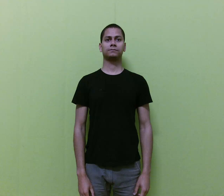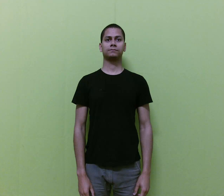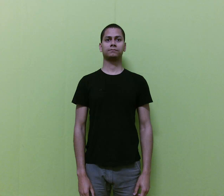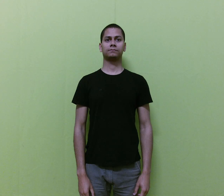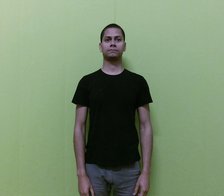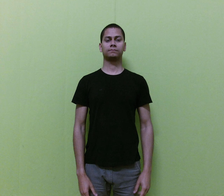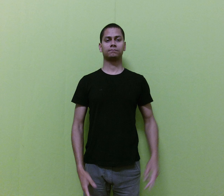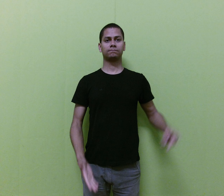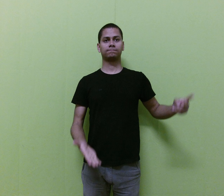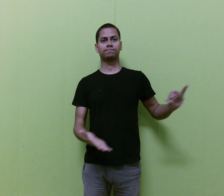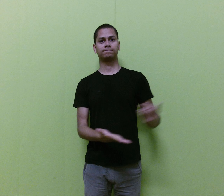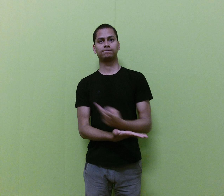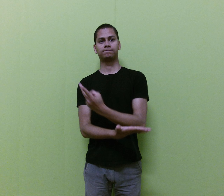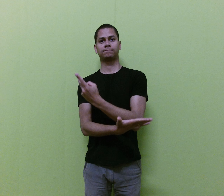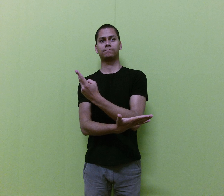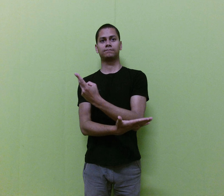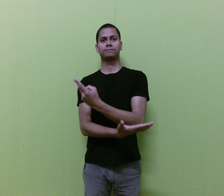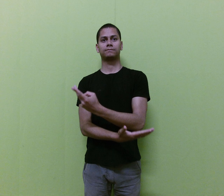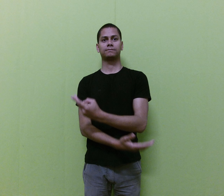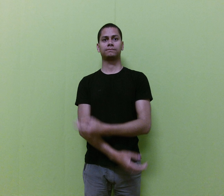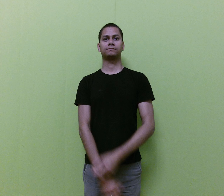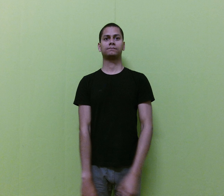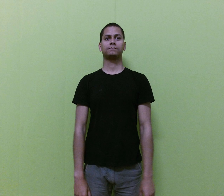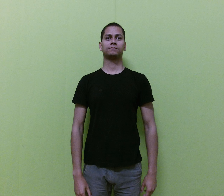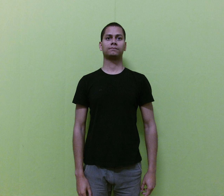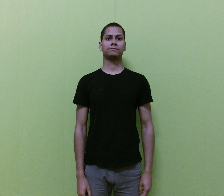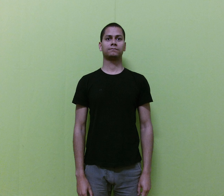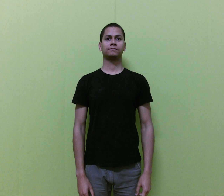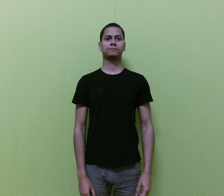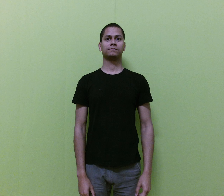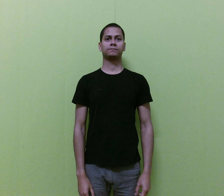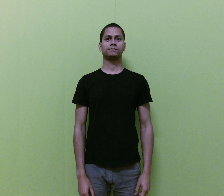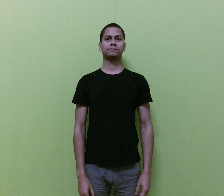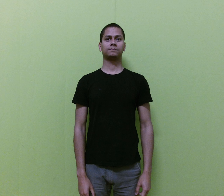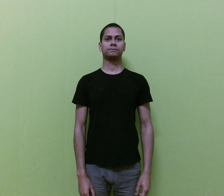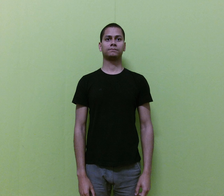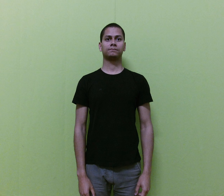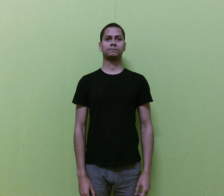acontecer